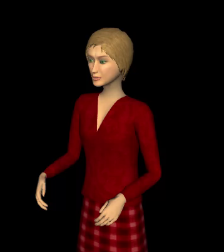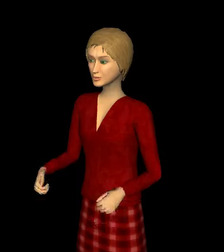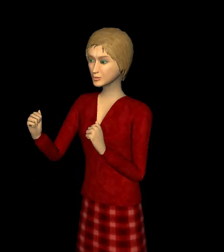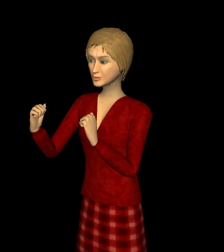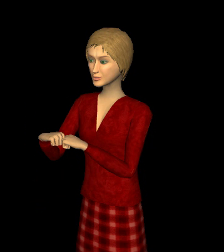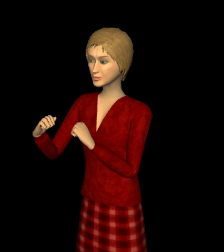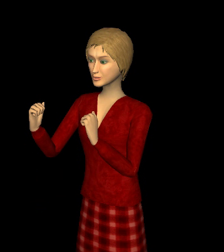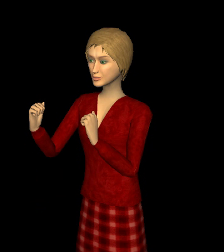حسنا